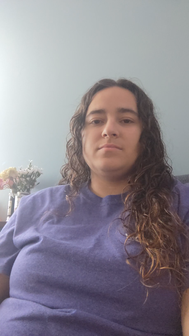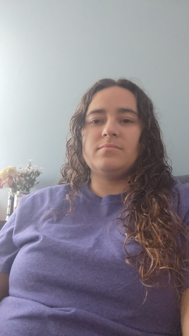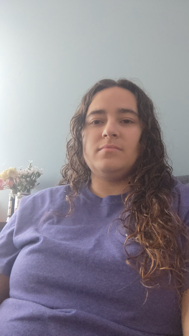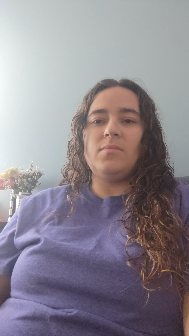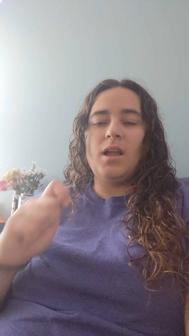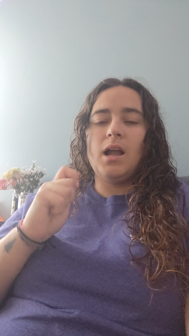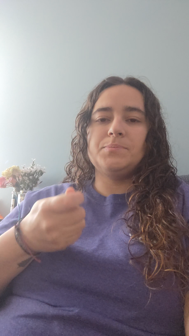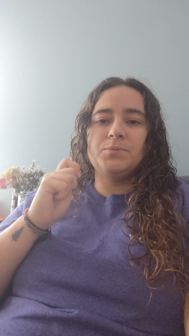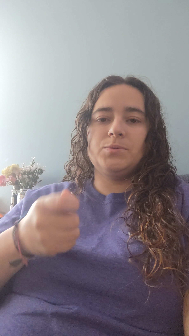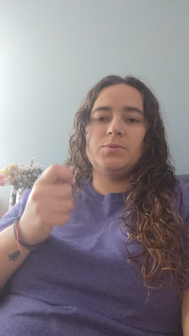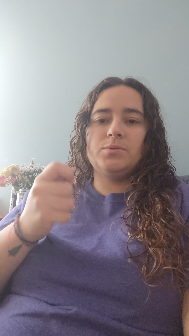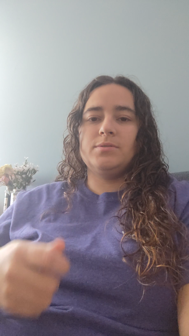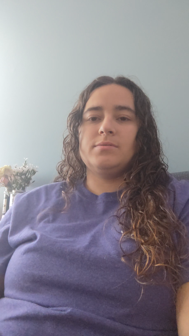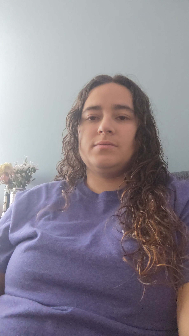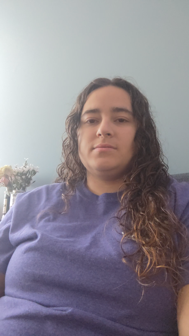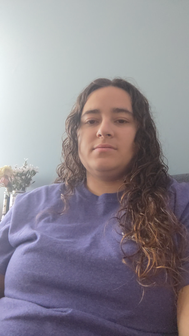hammer